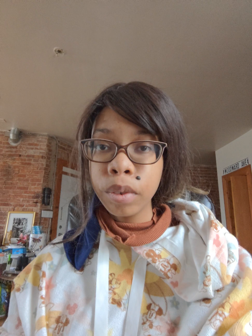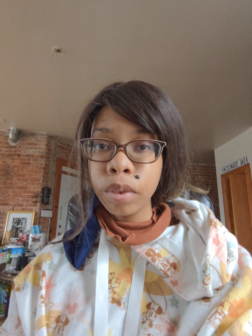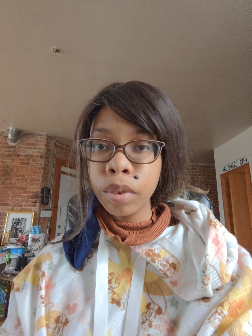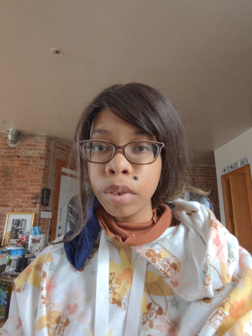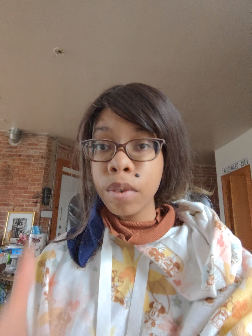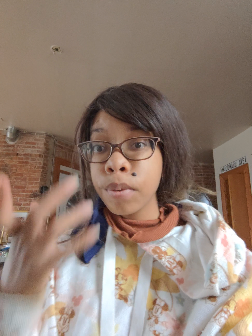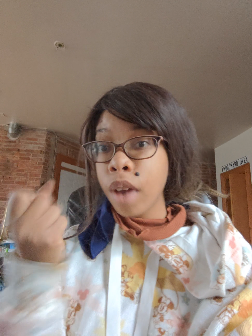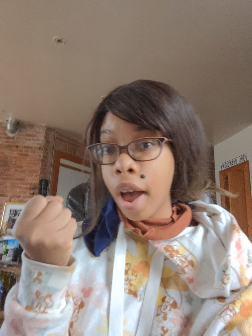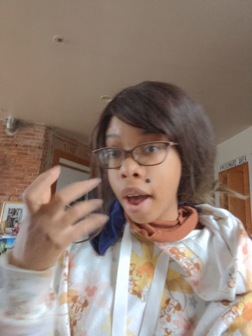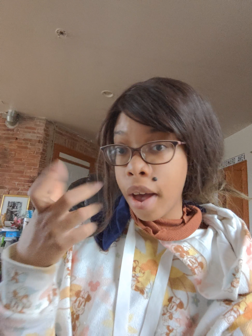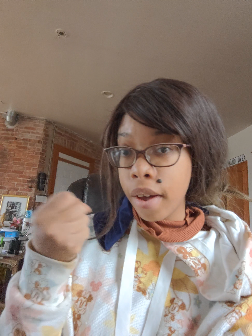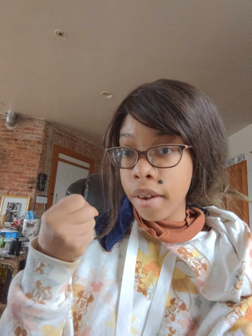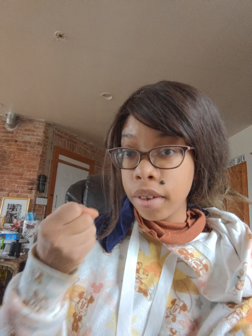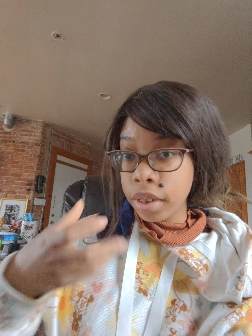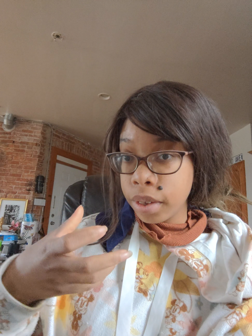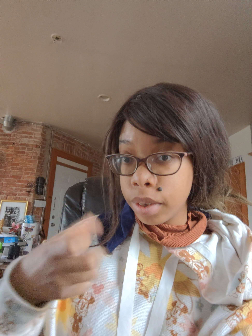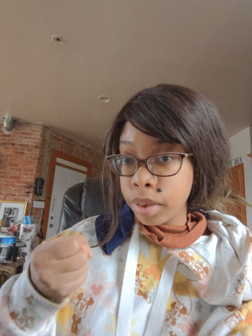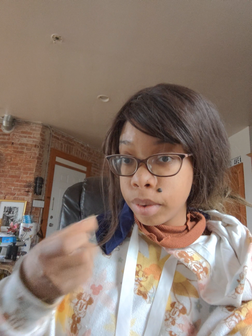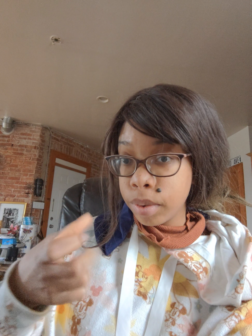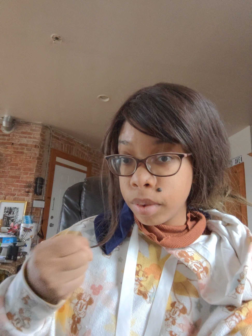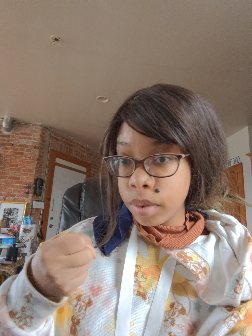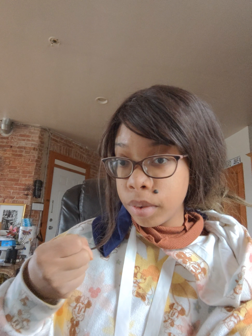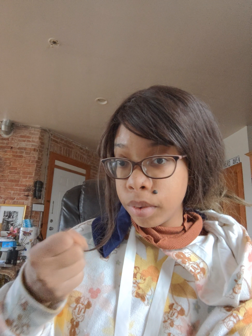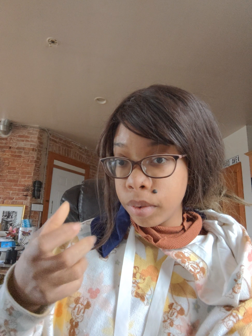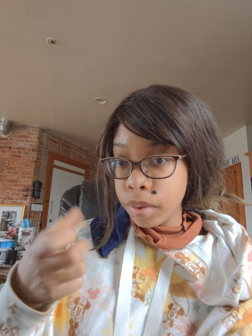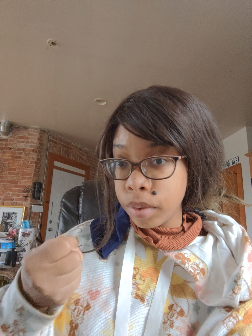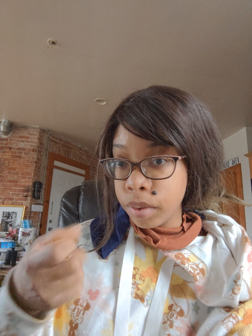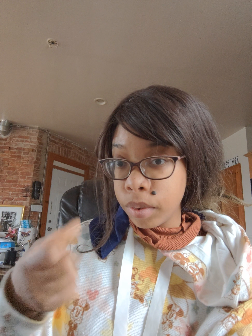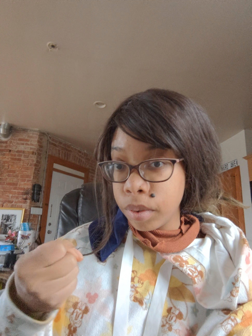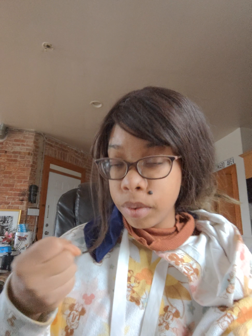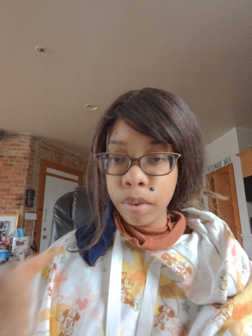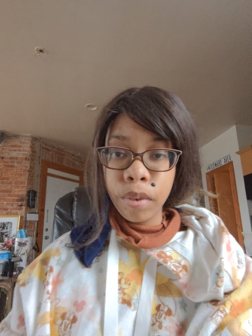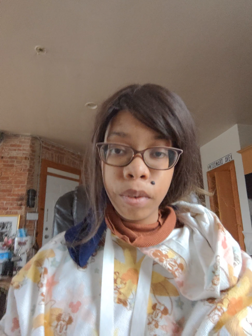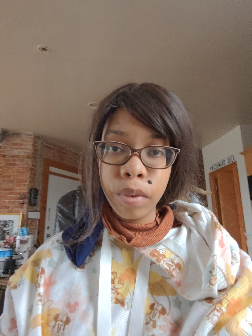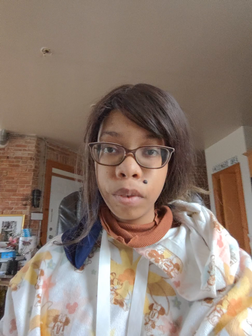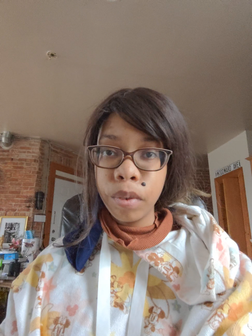milk